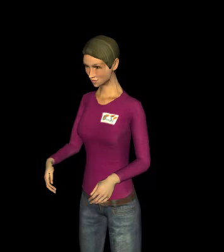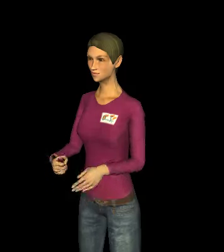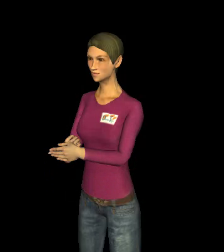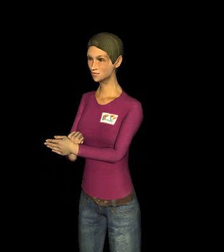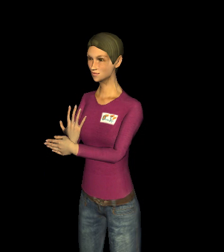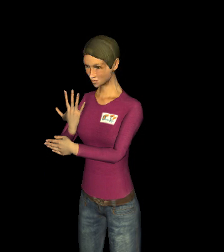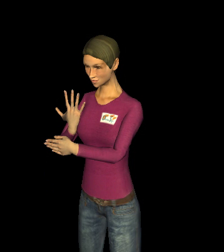جديد